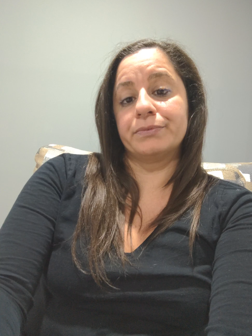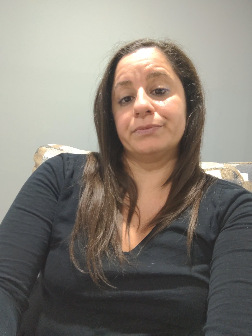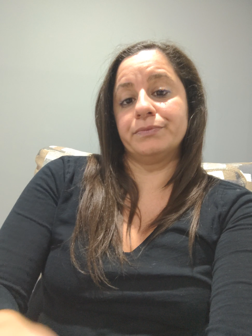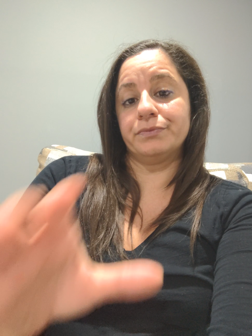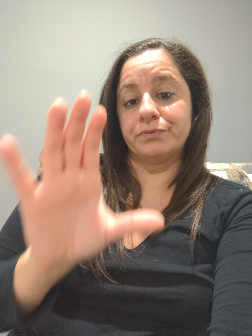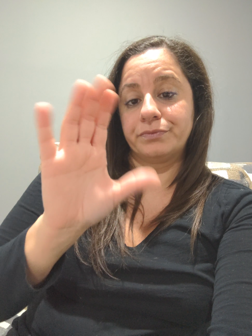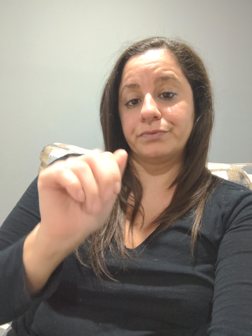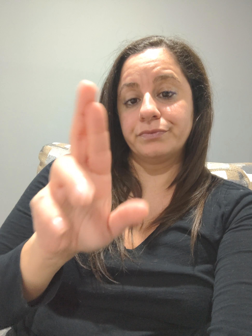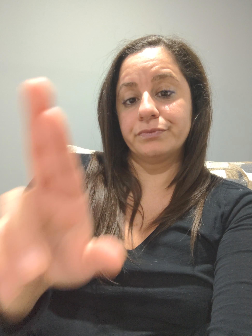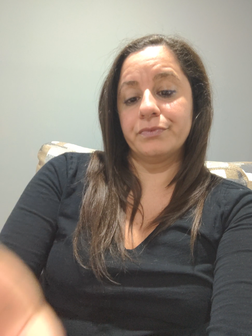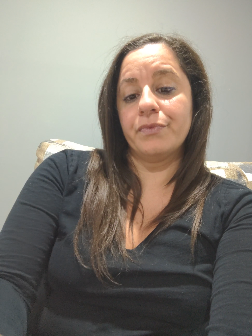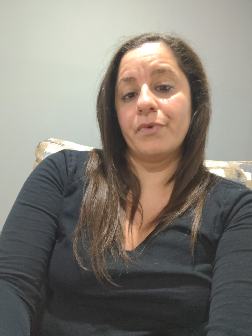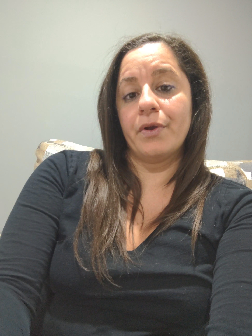car